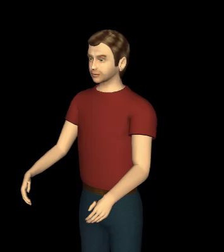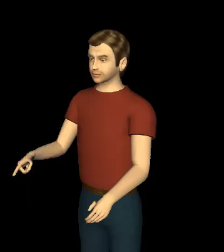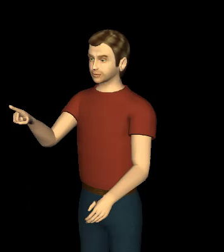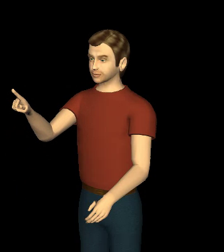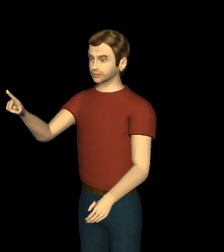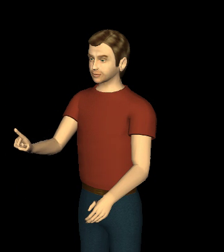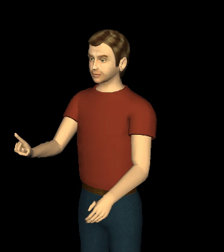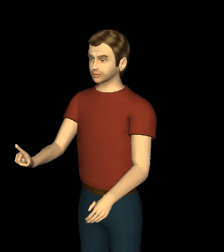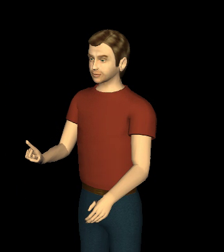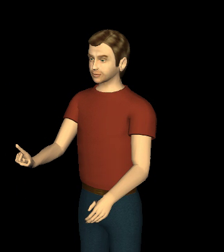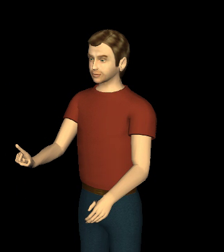سؤال